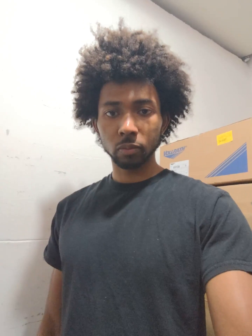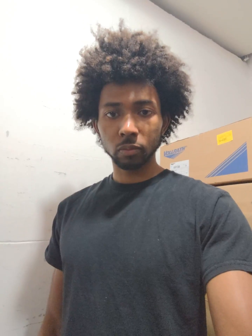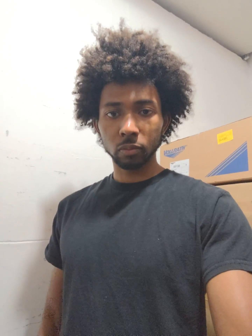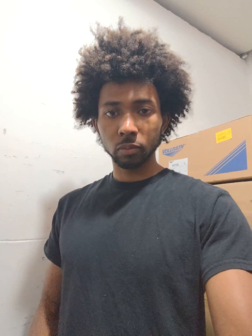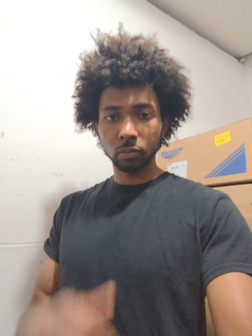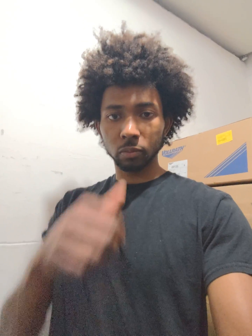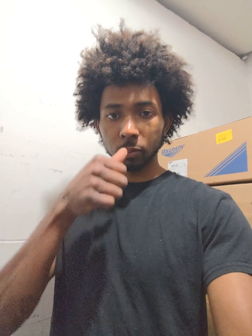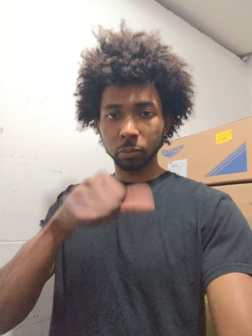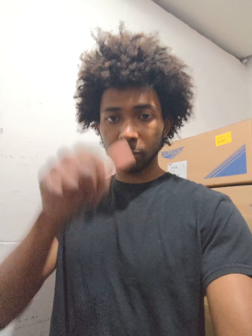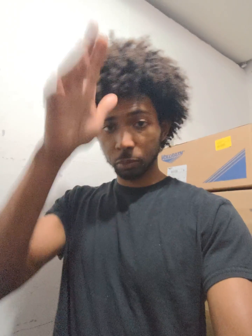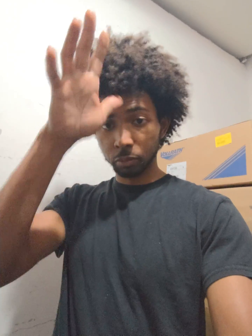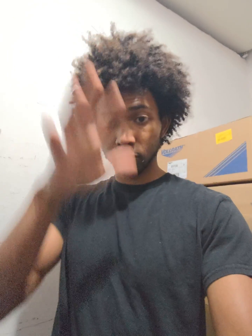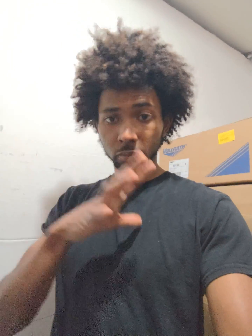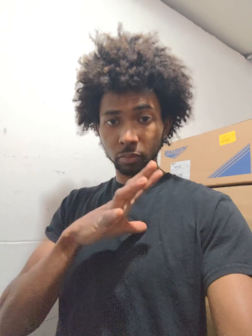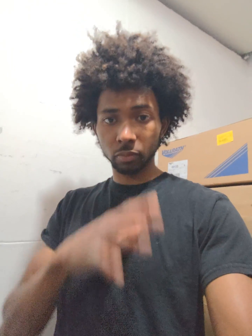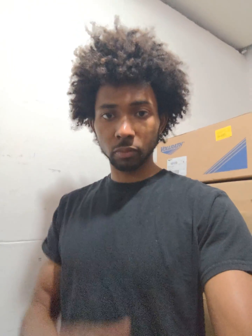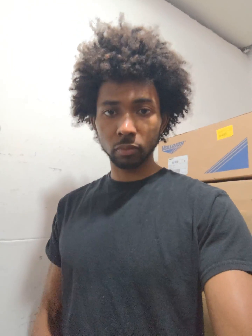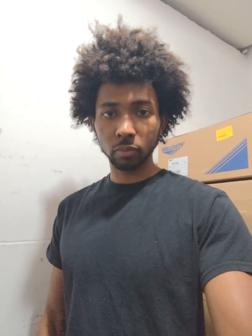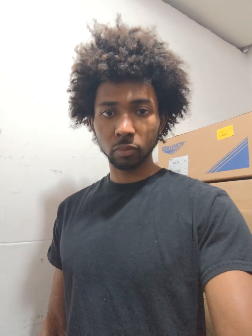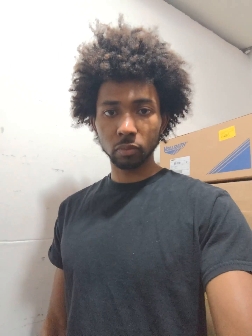mailman